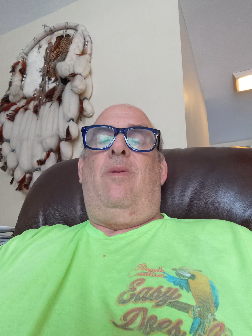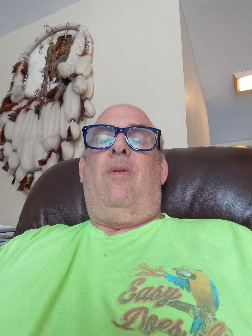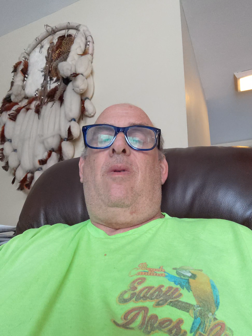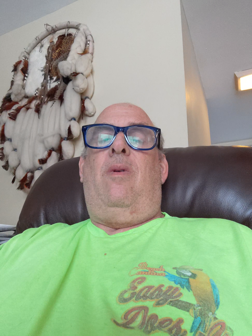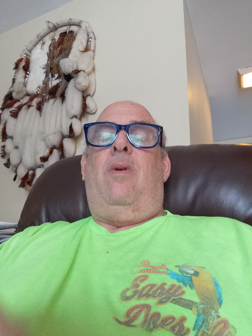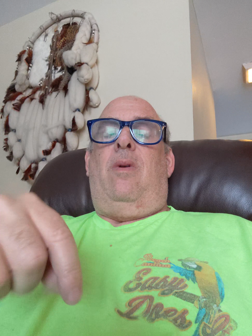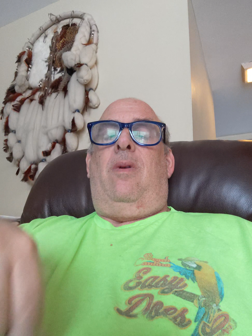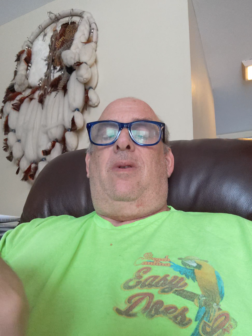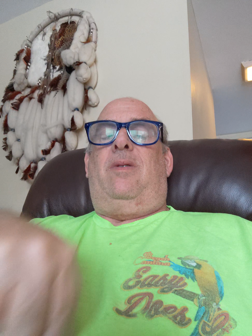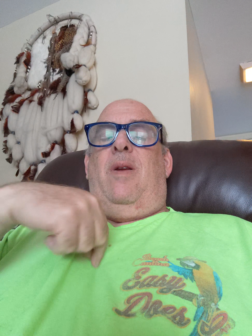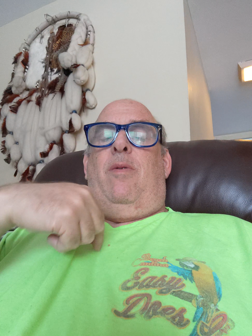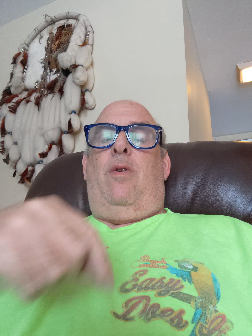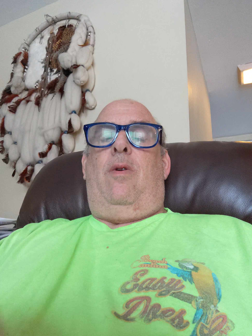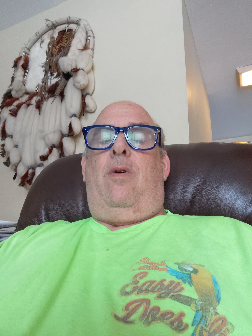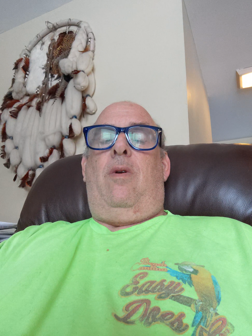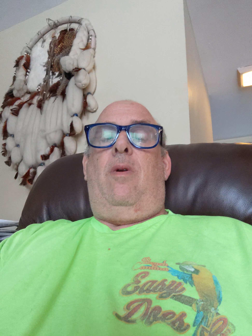zipper